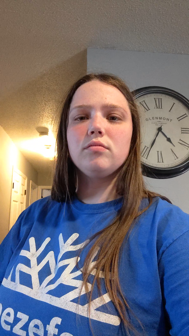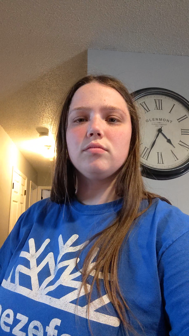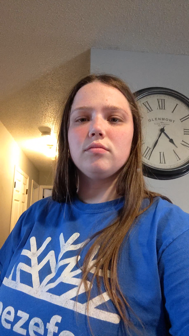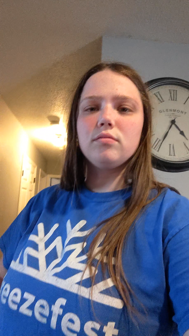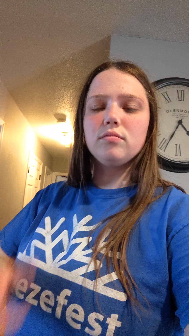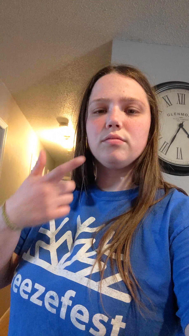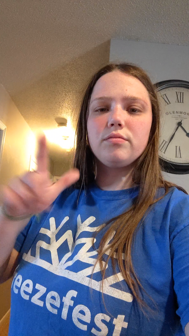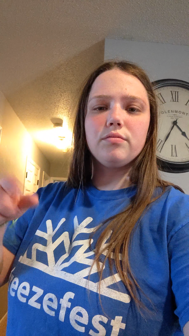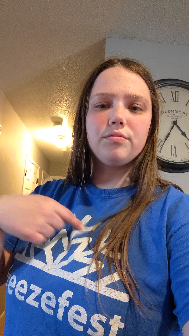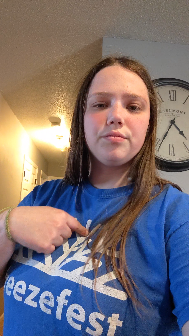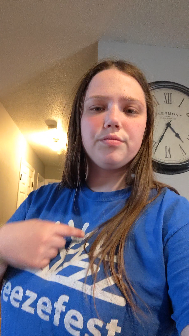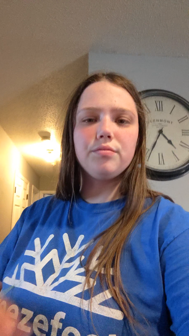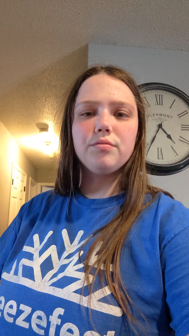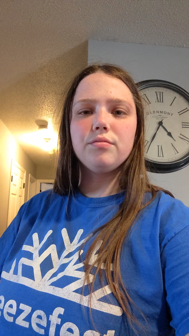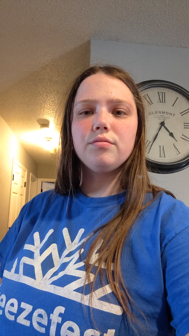let me